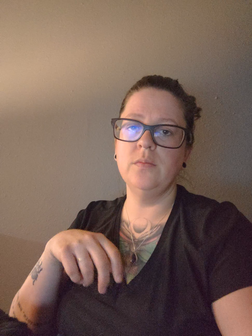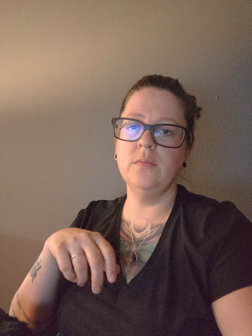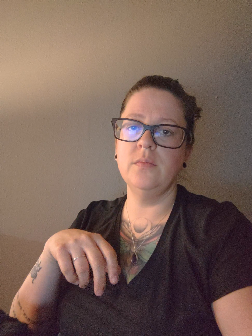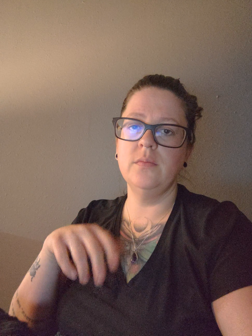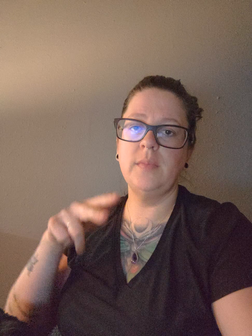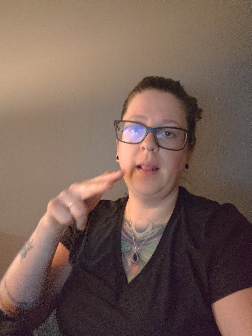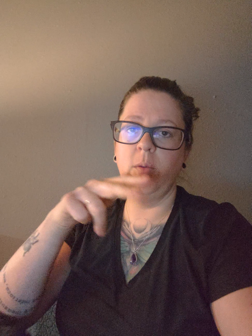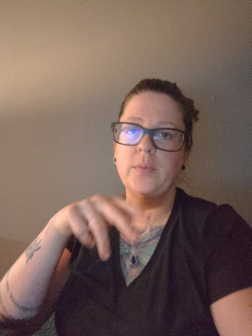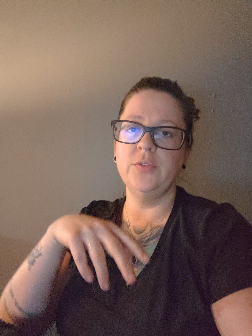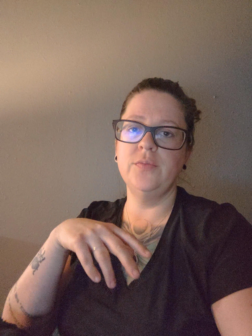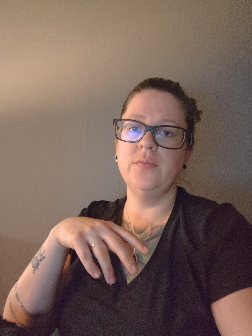helicopter